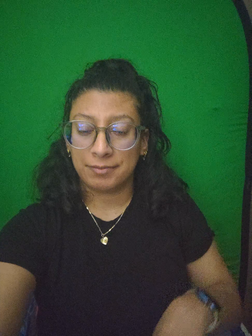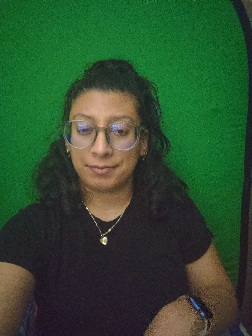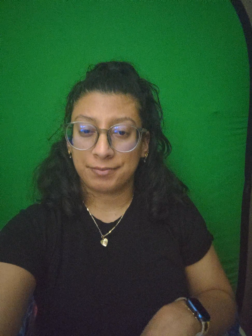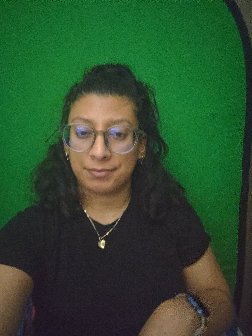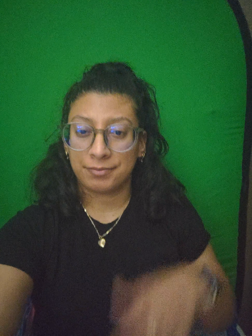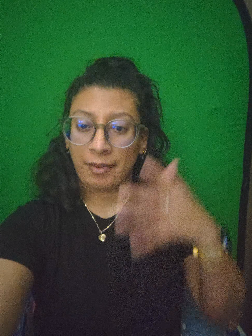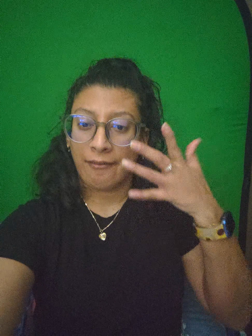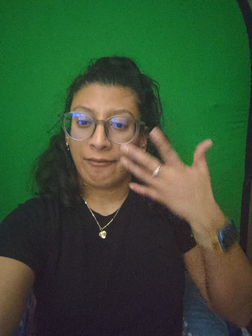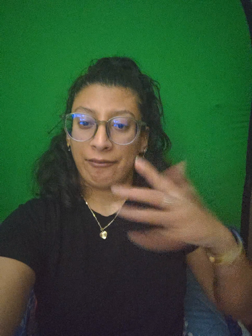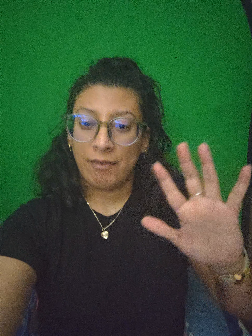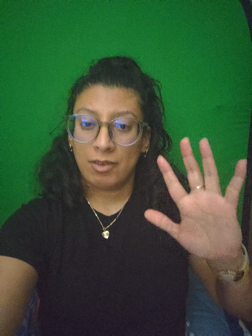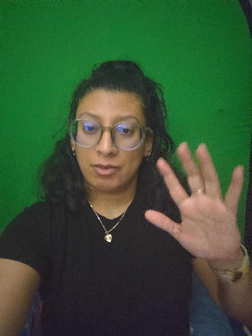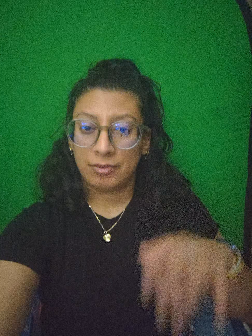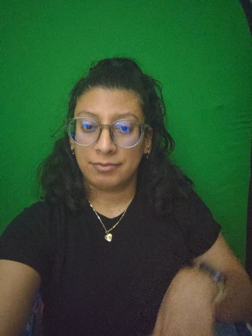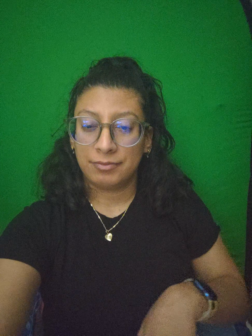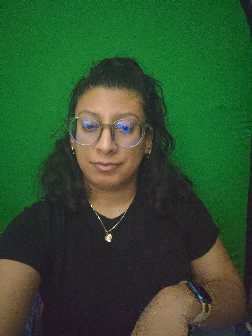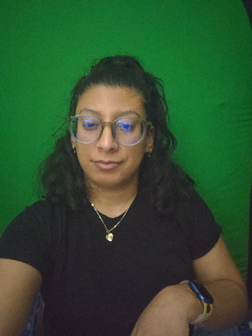finish